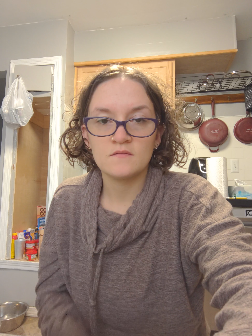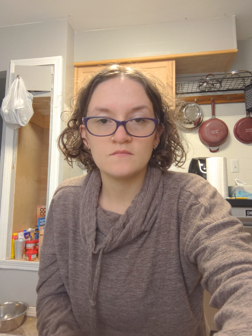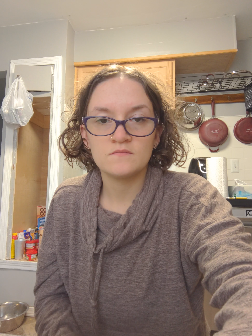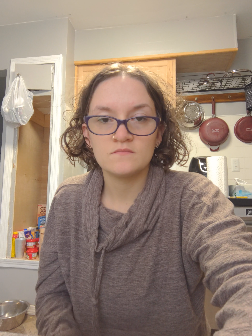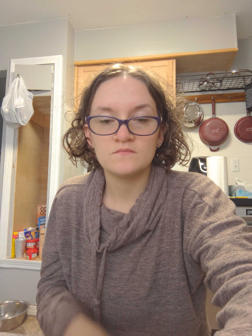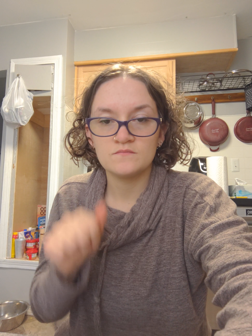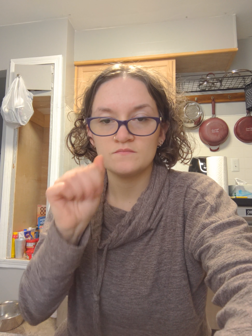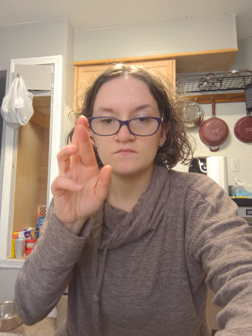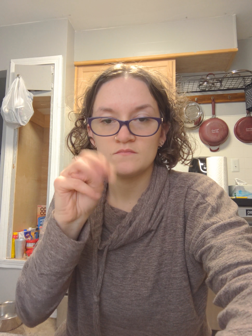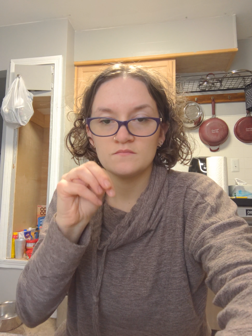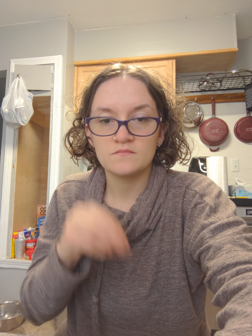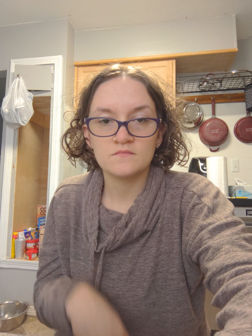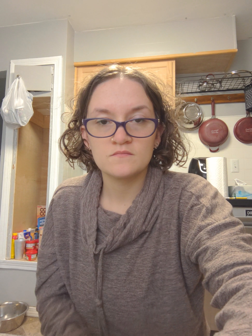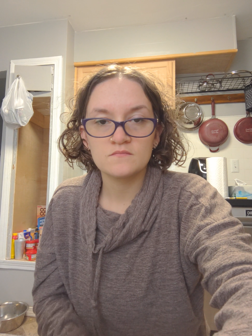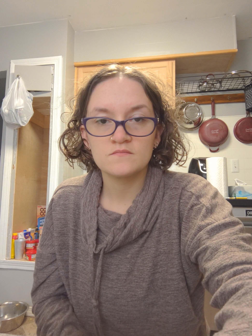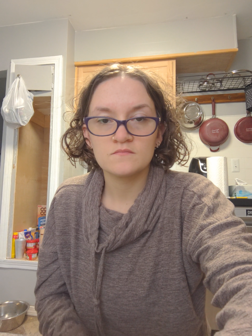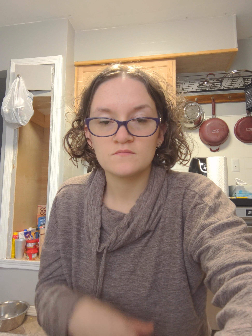arm